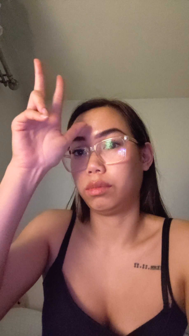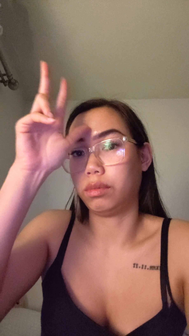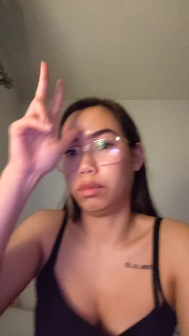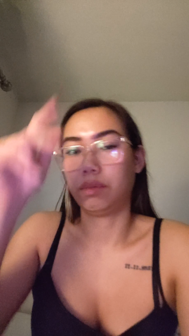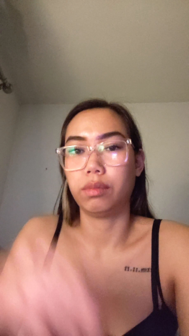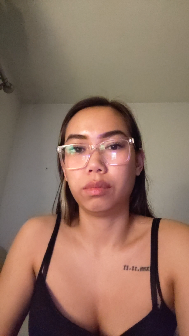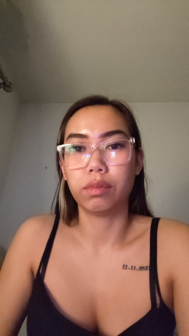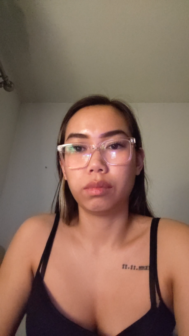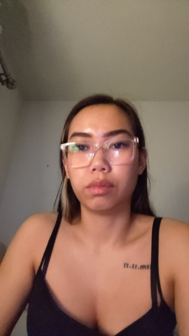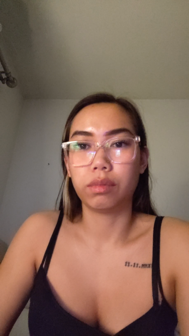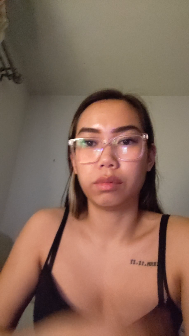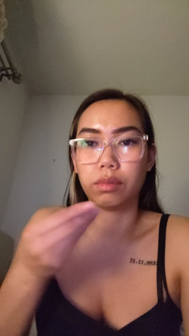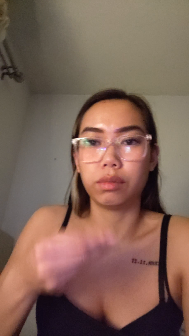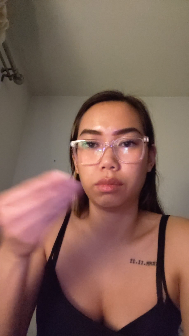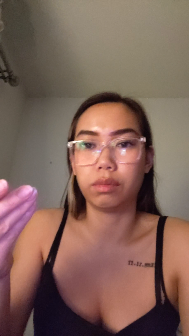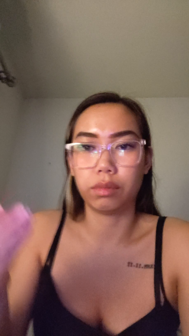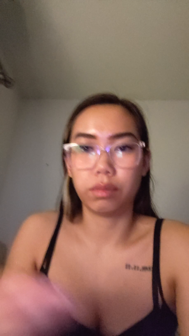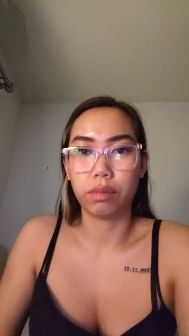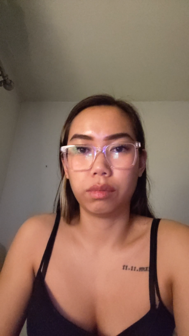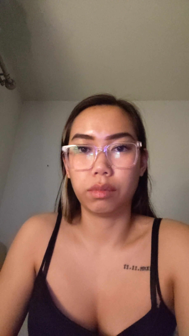buy